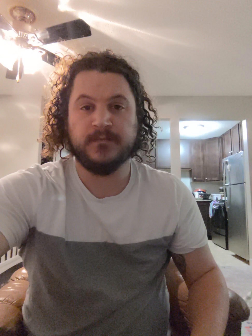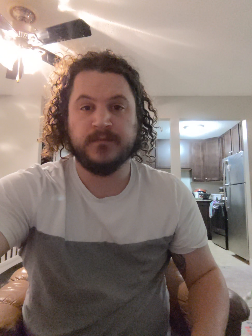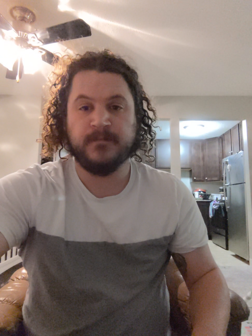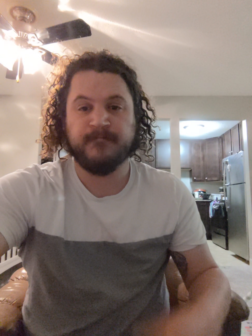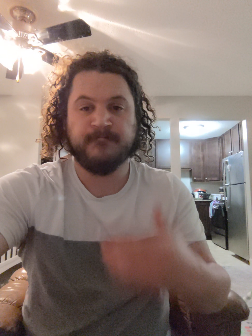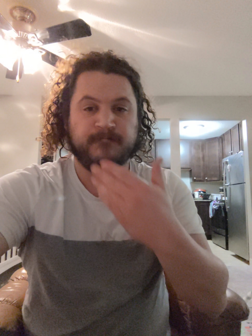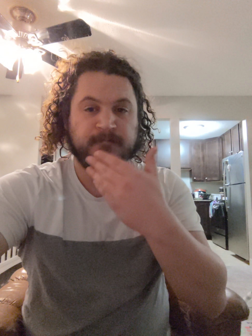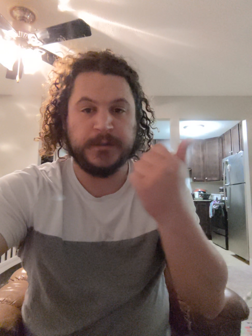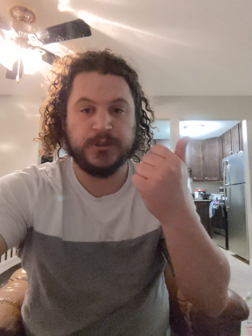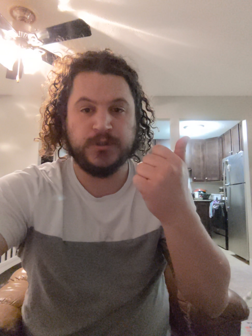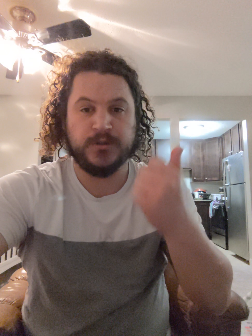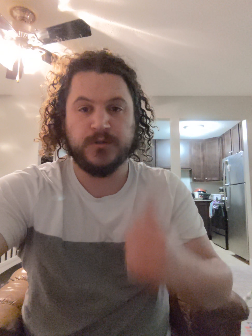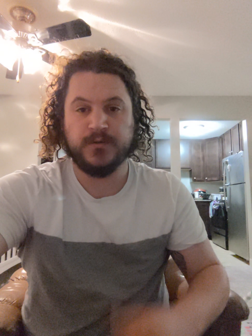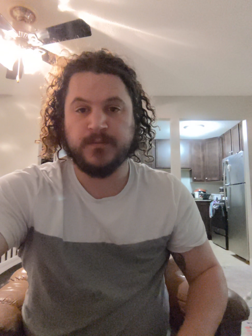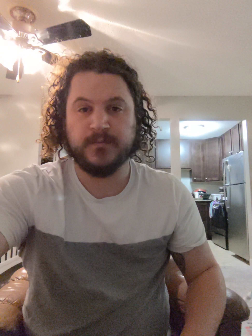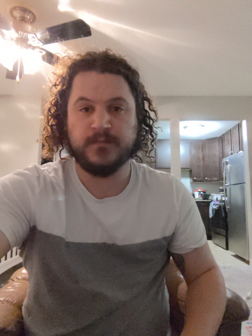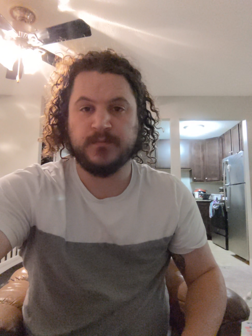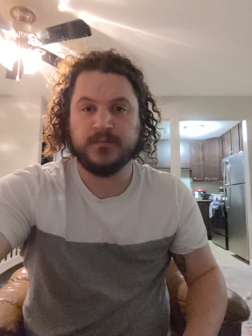better